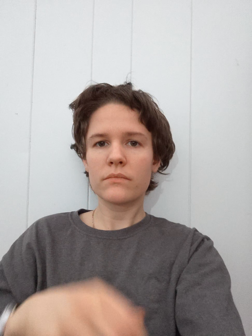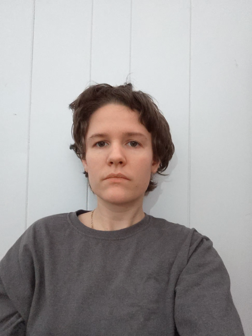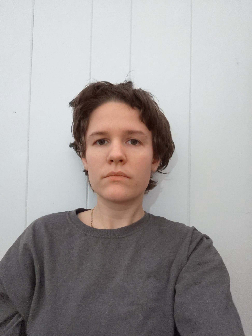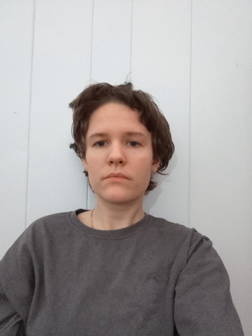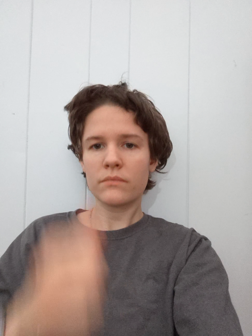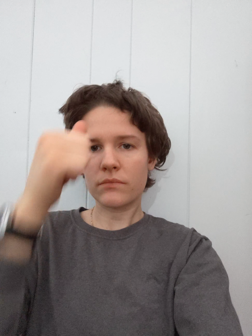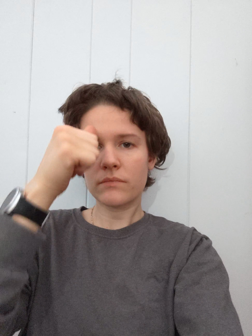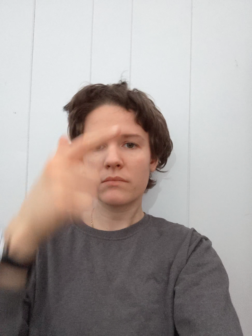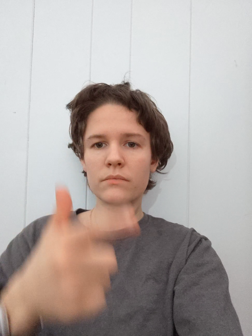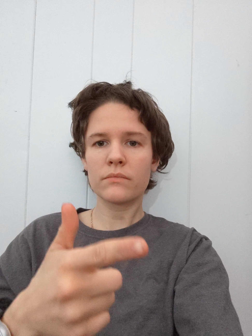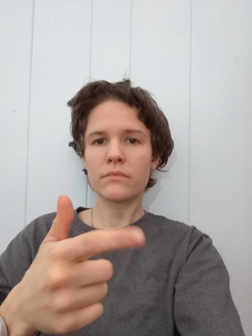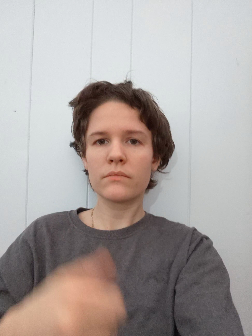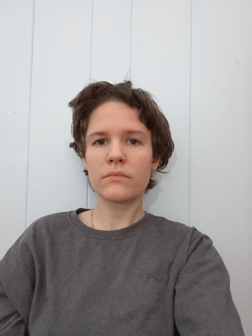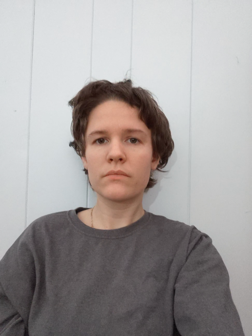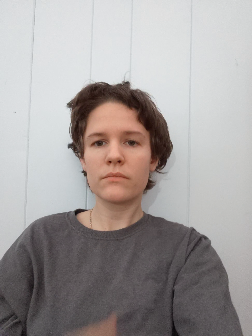brother